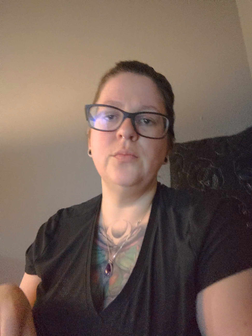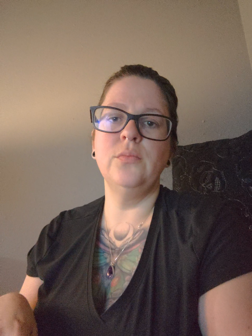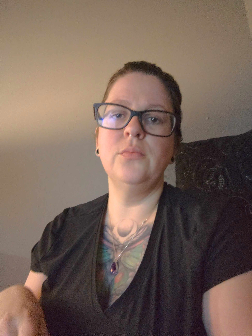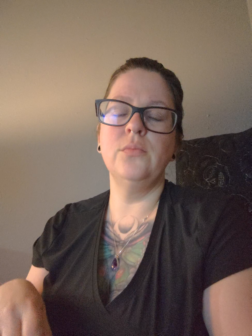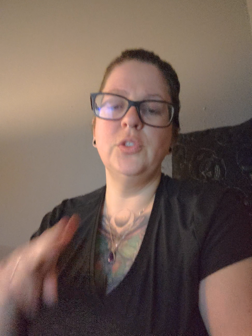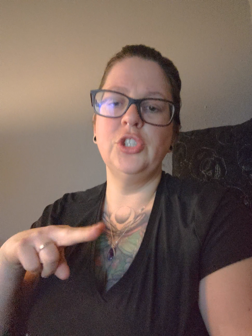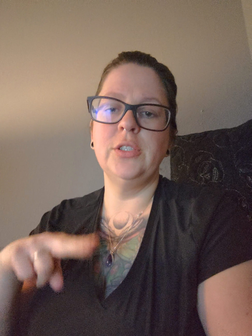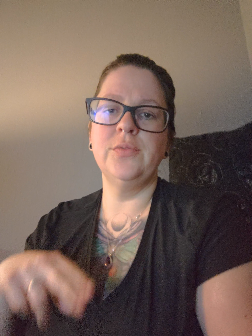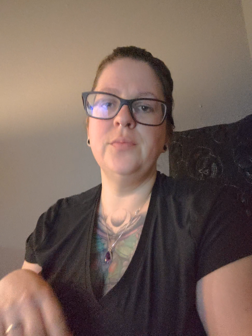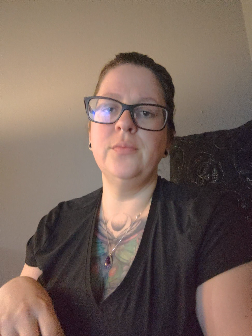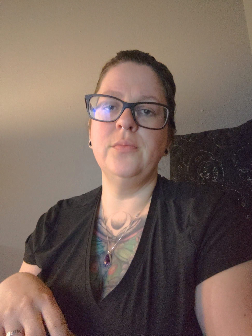chair